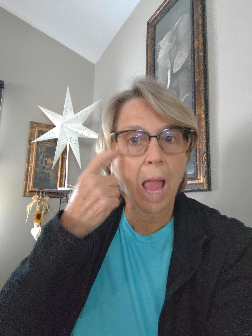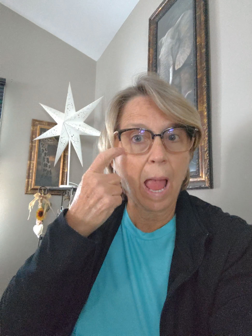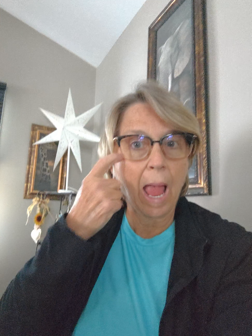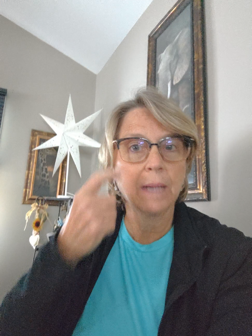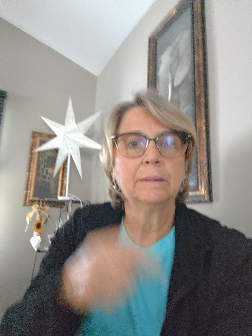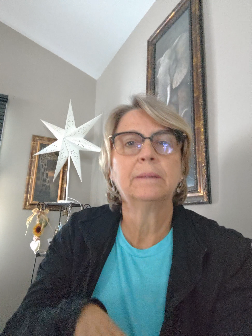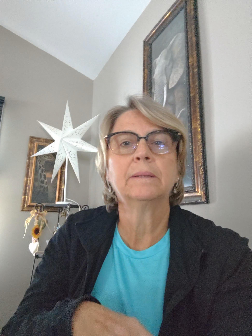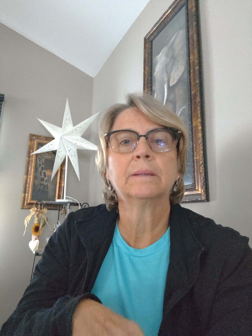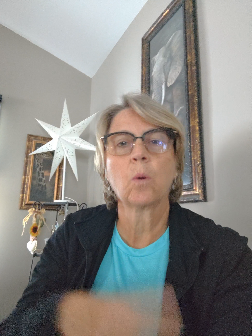eye